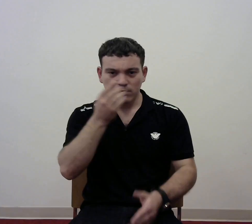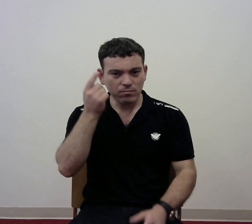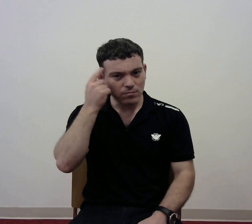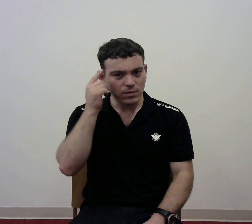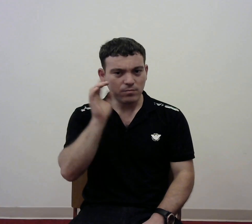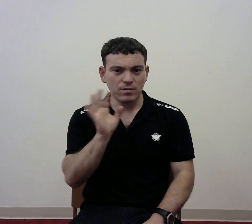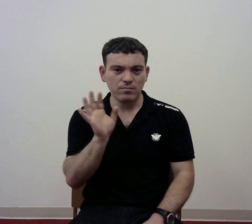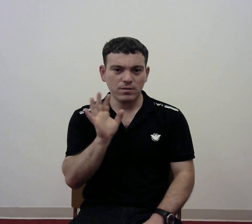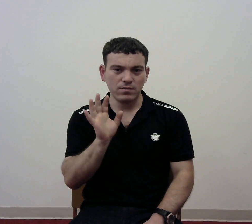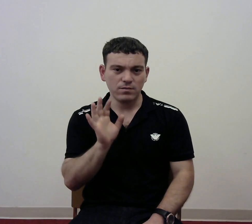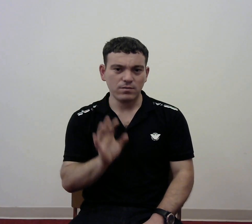bilmir